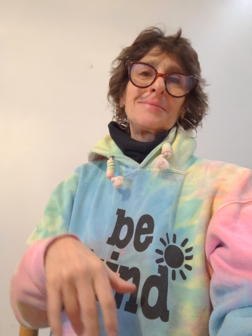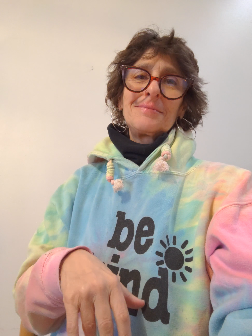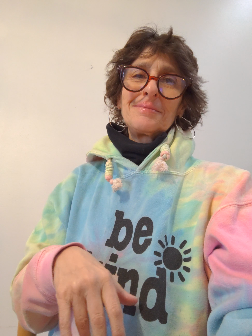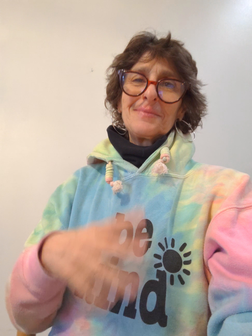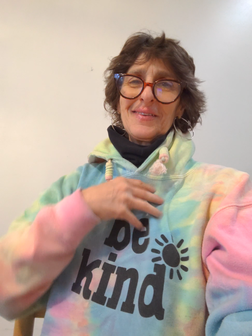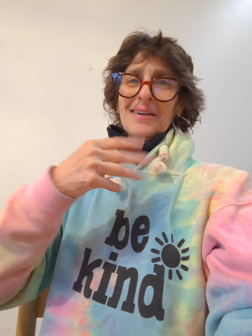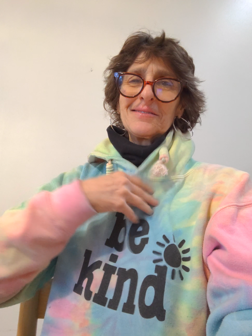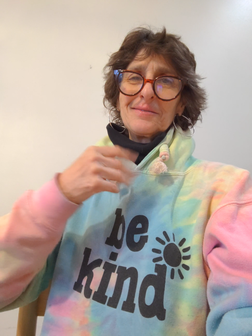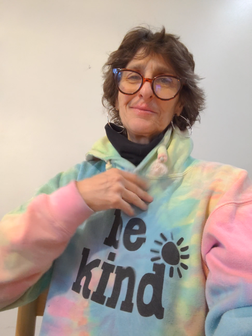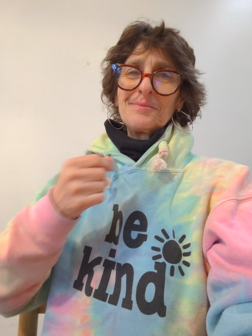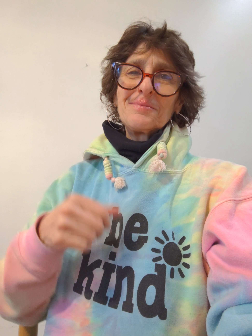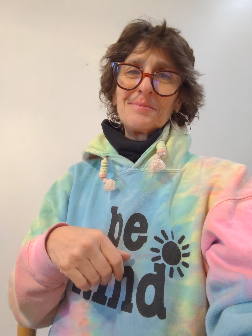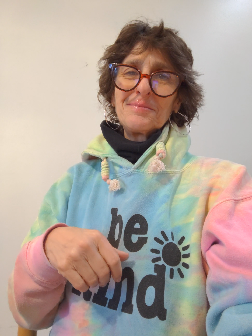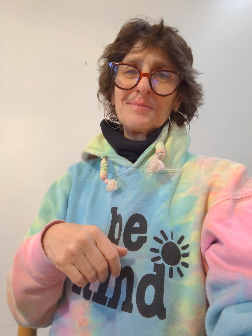white